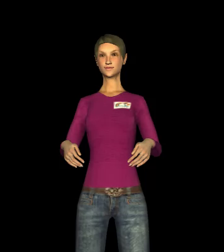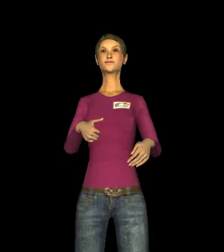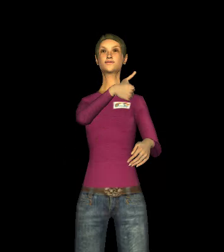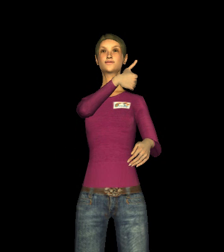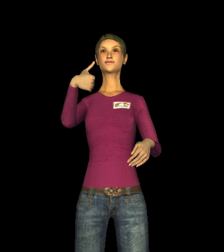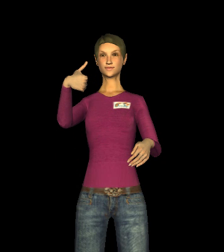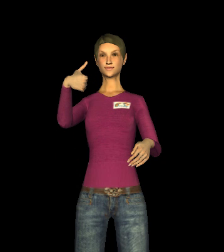وحيد